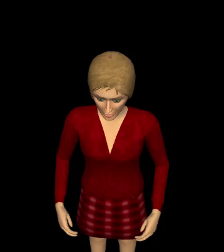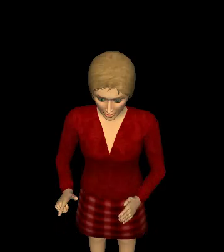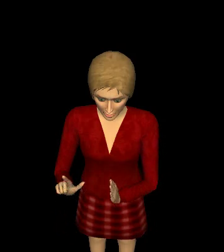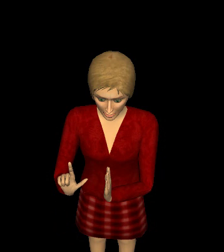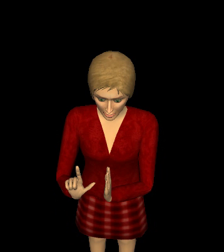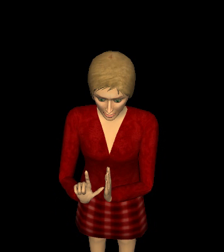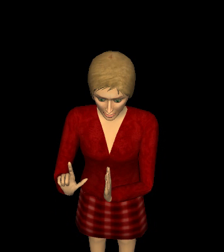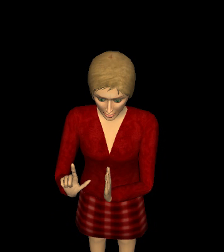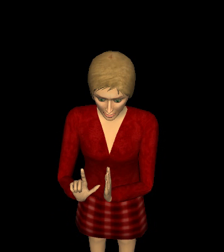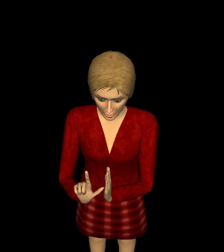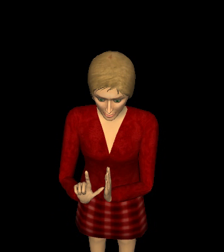قانون